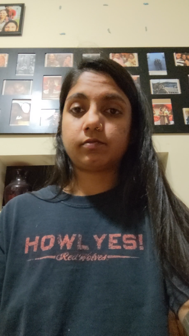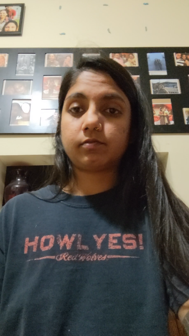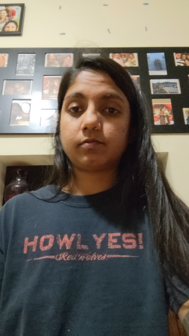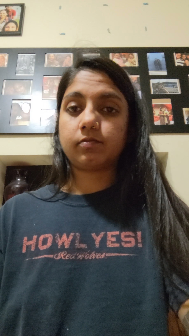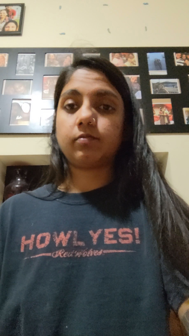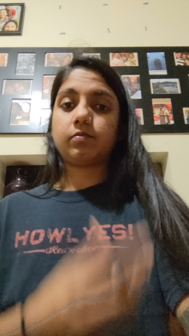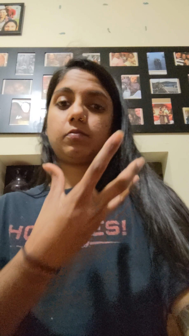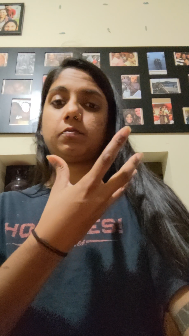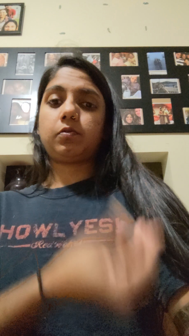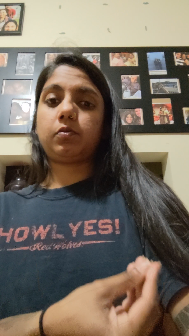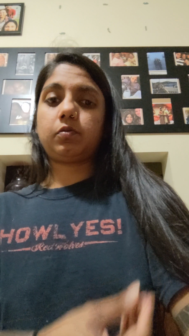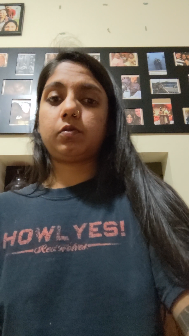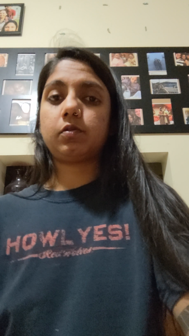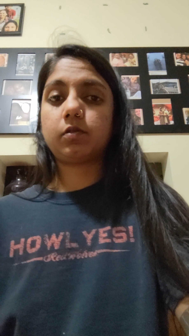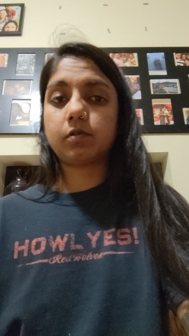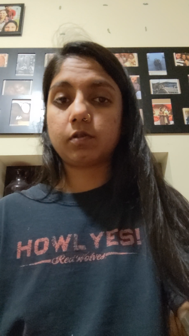poor